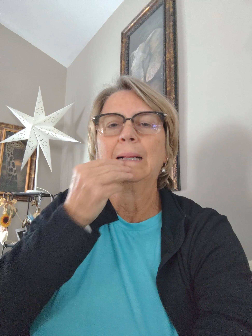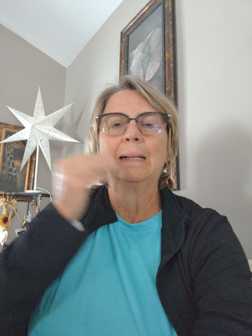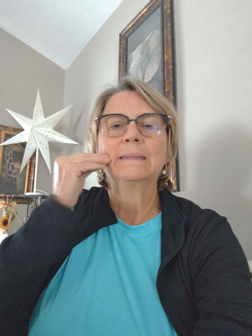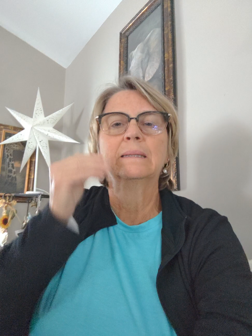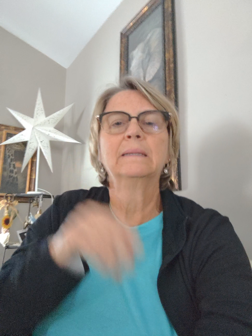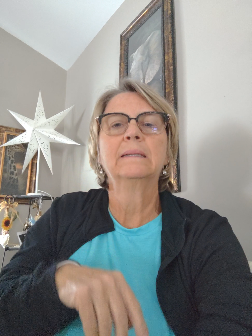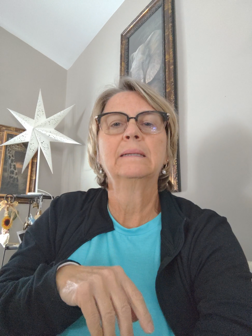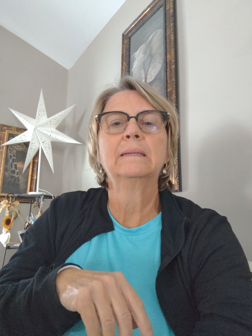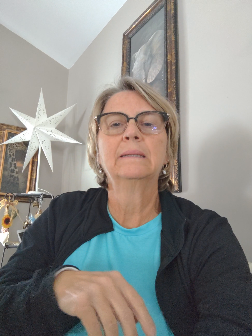kiss